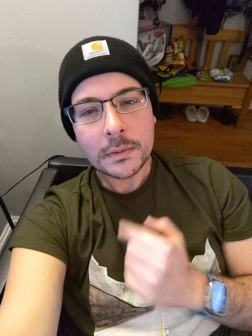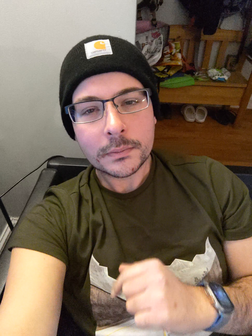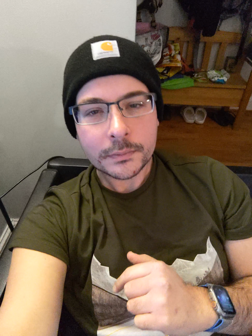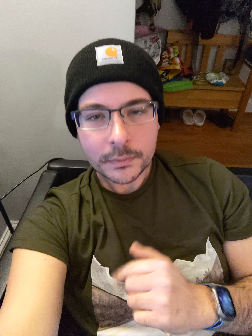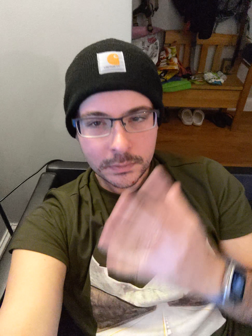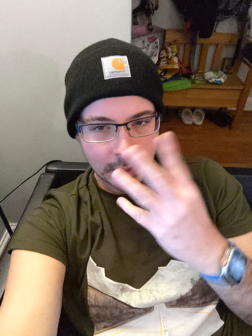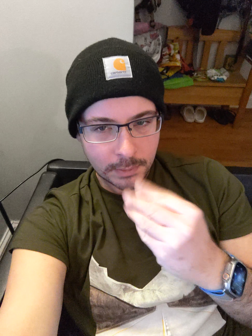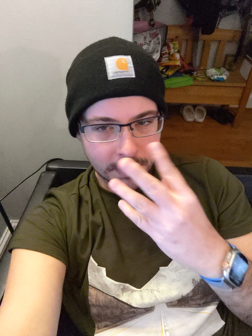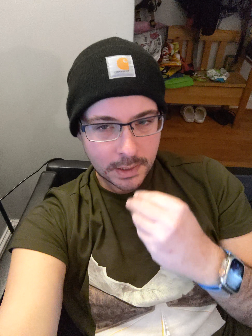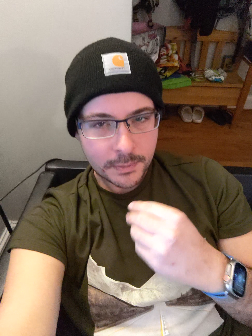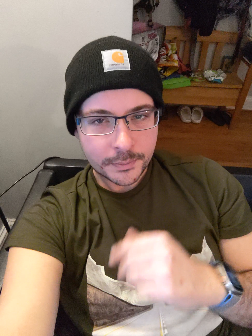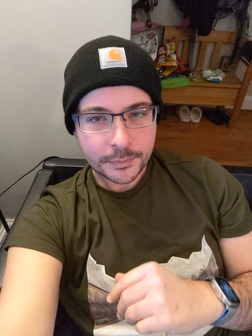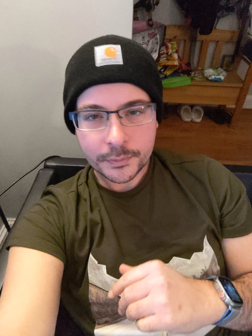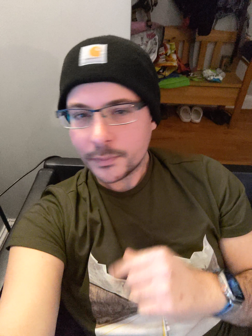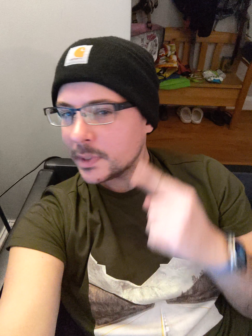sleepy